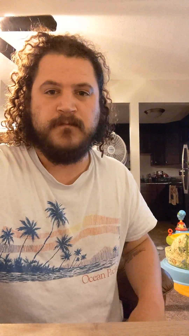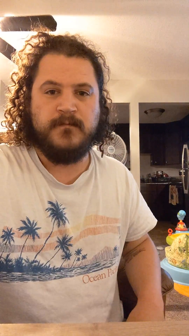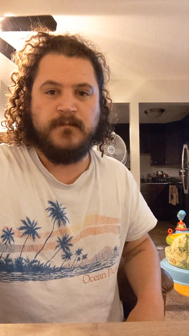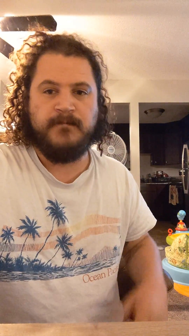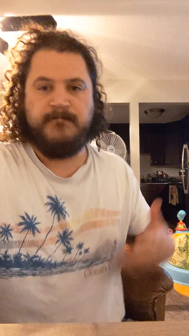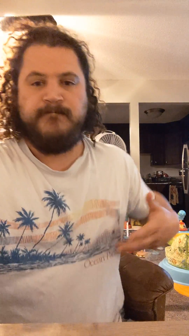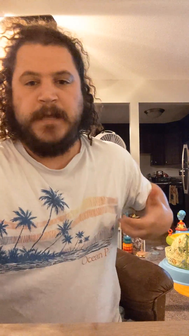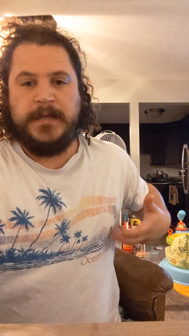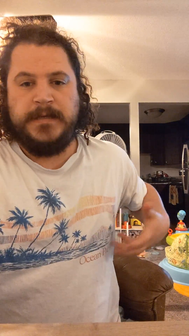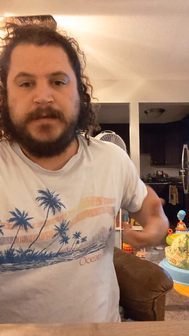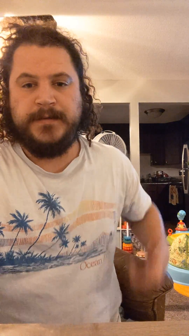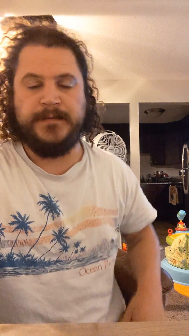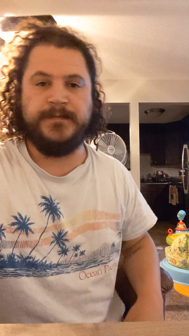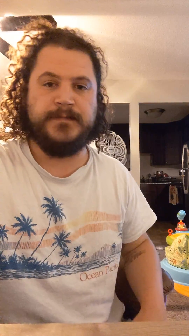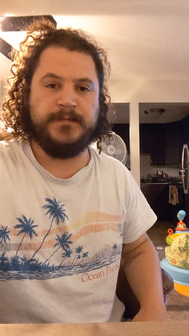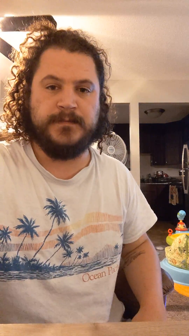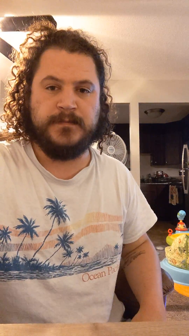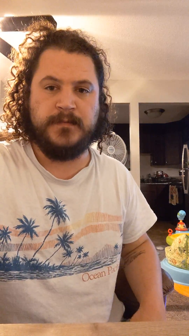monkey